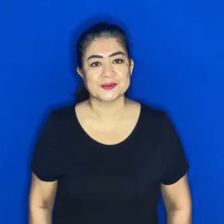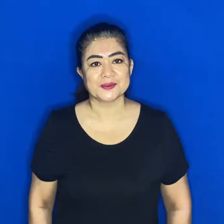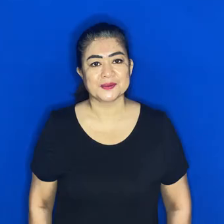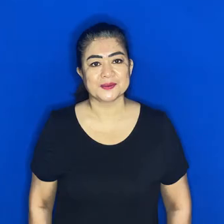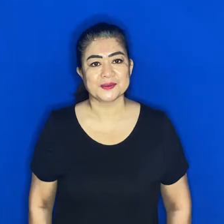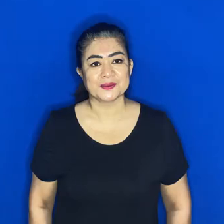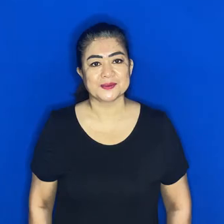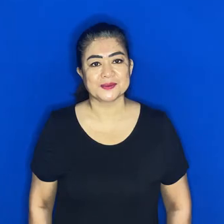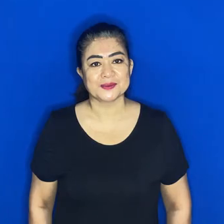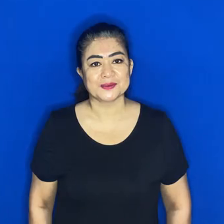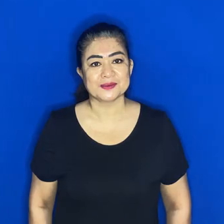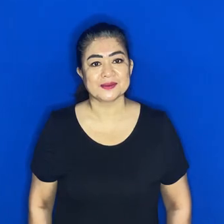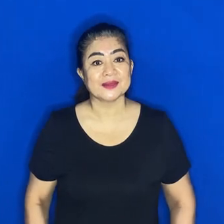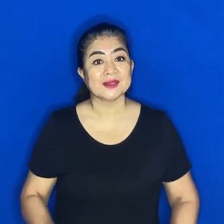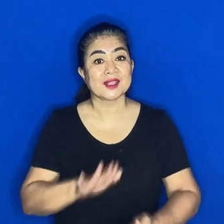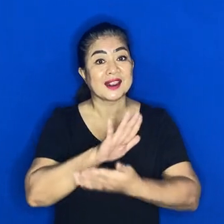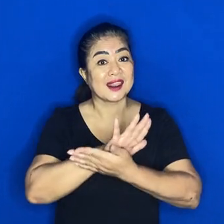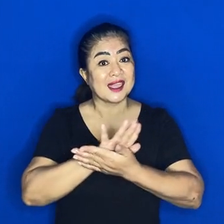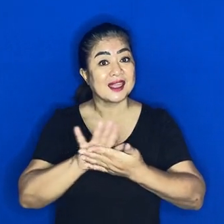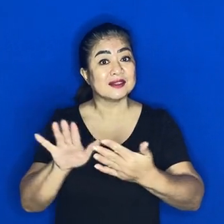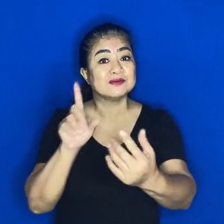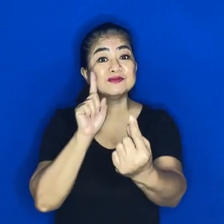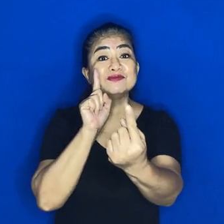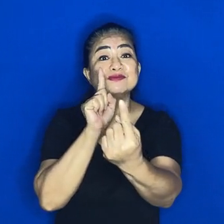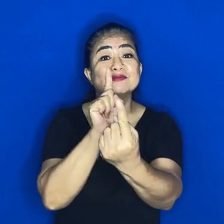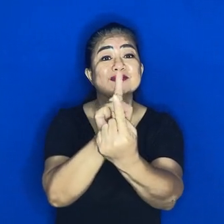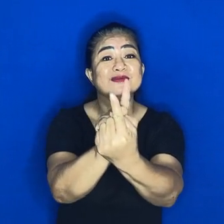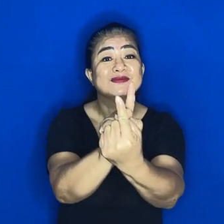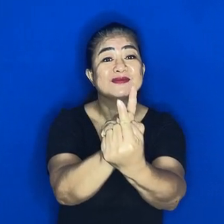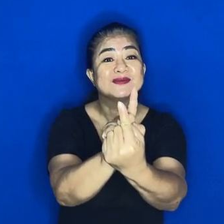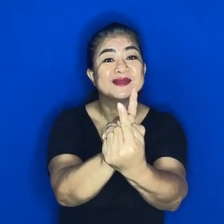nice to meet you